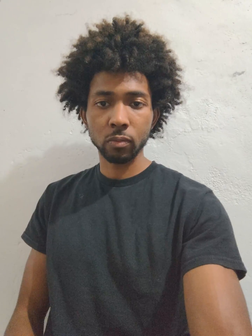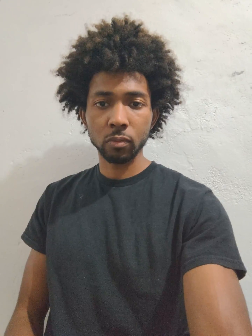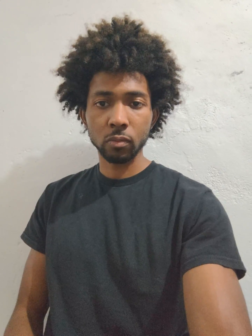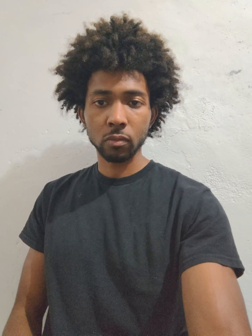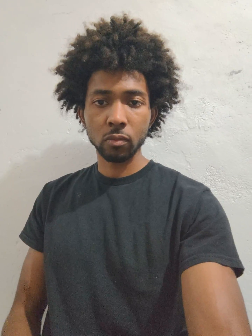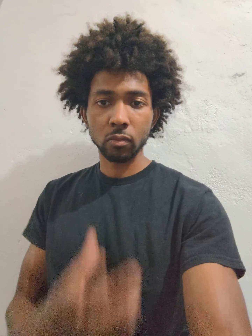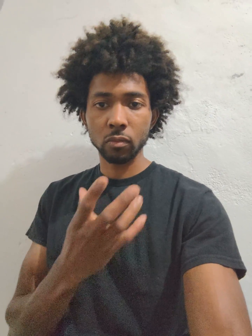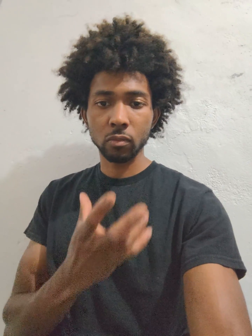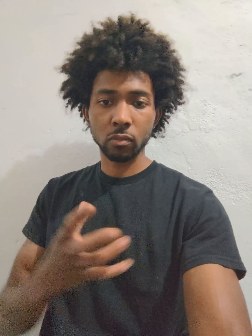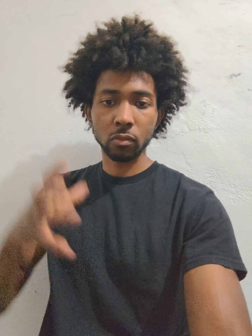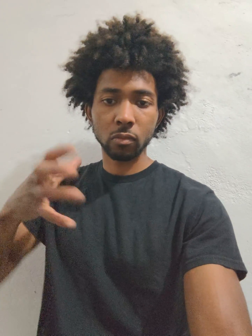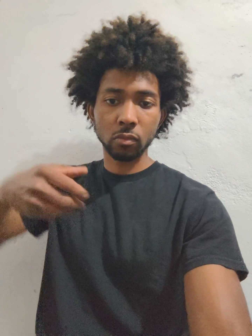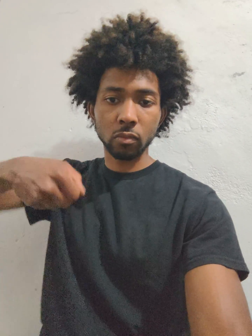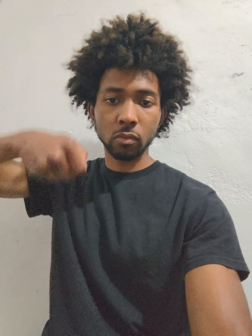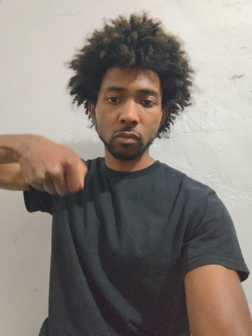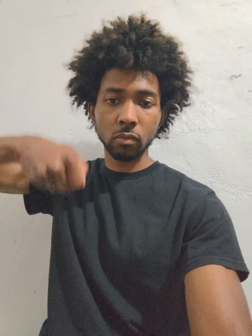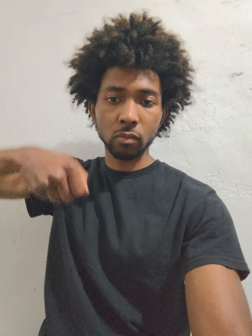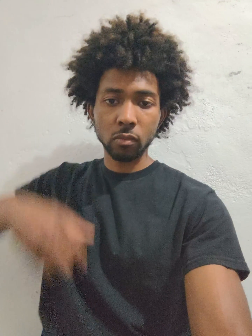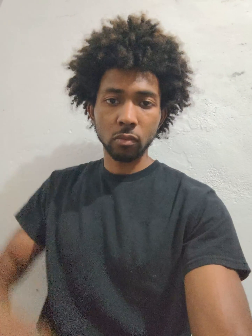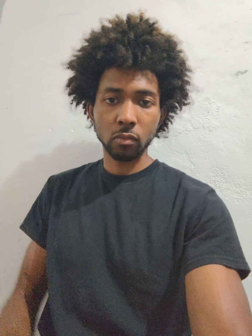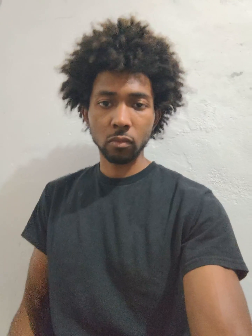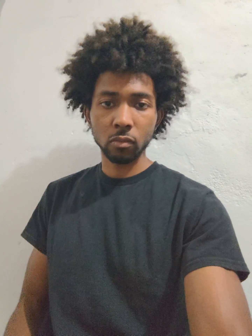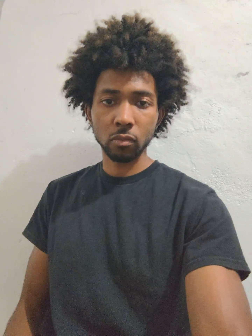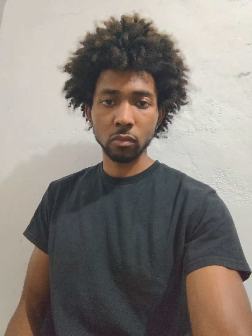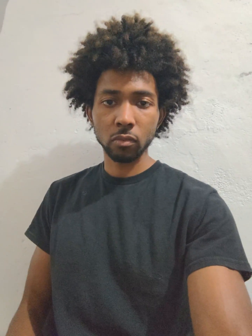basket